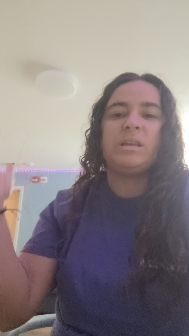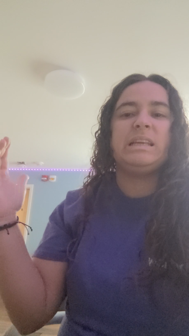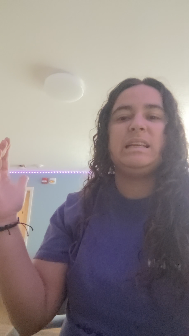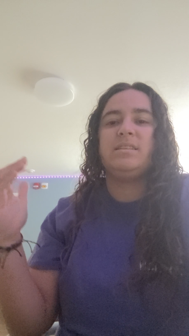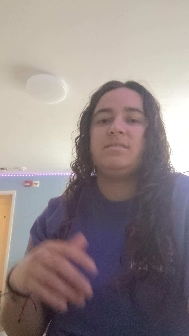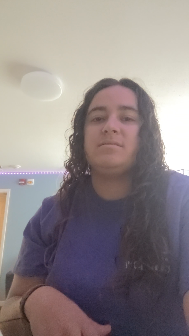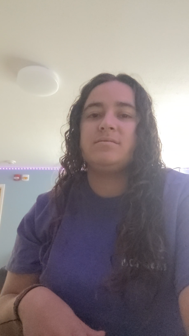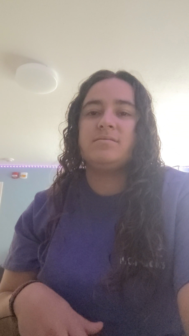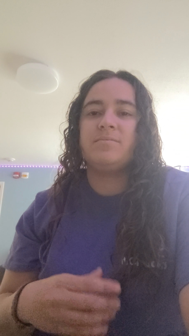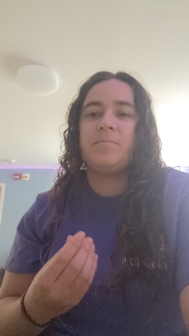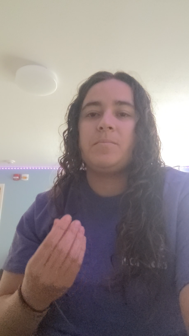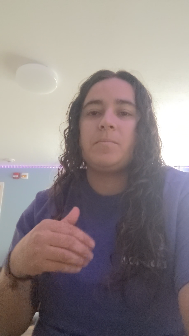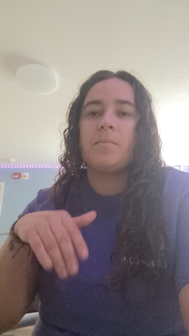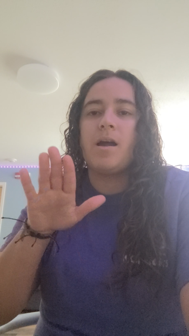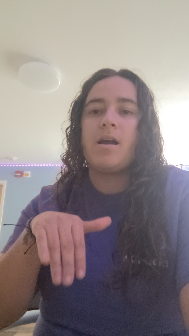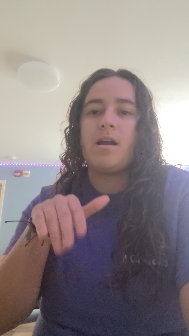paint